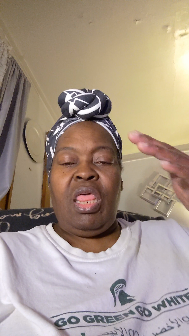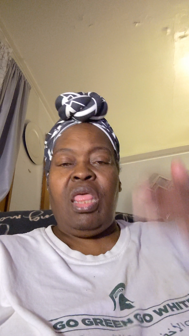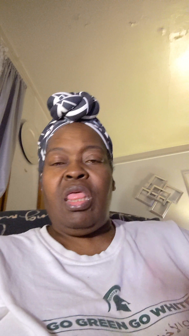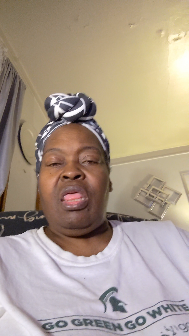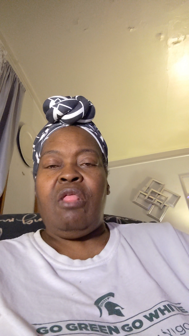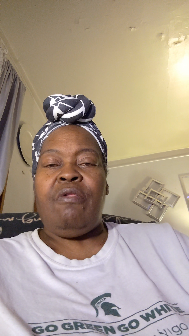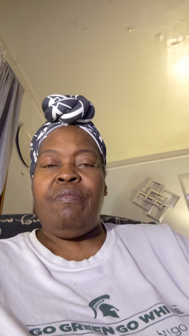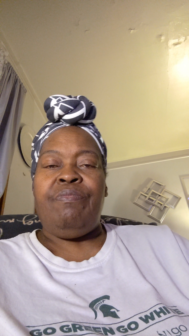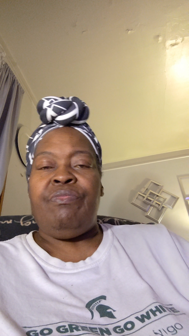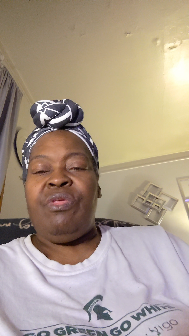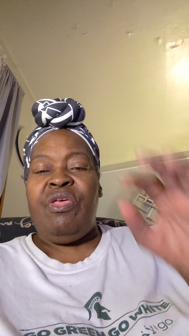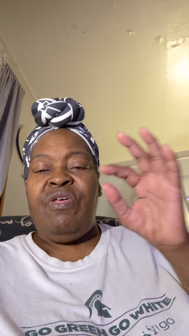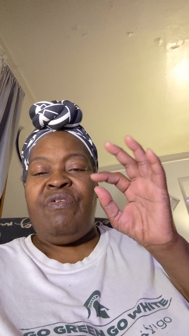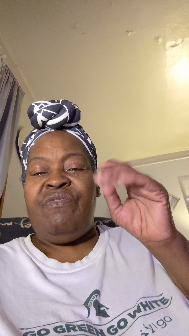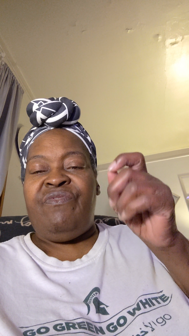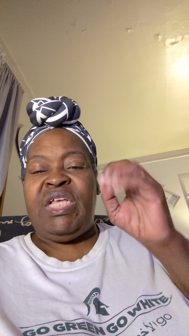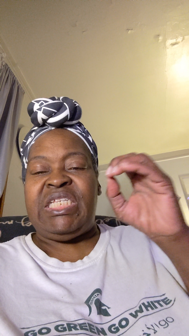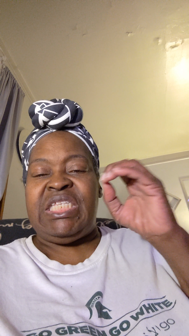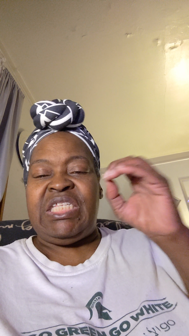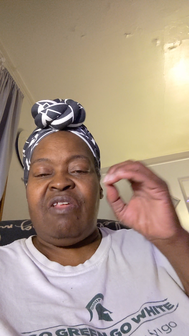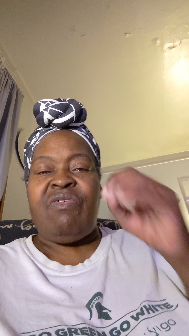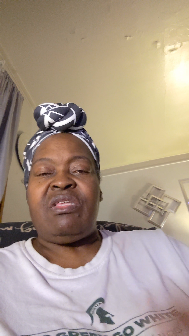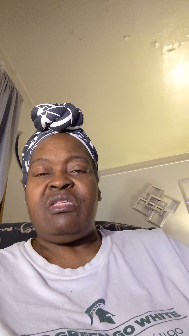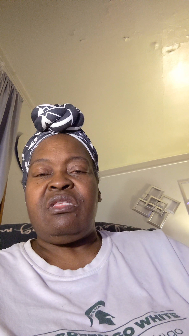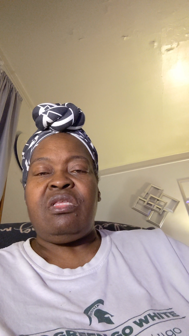fix